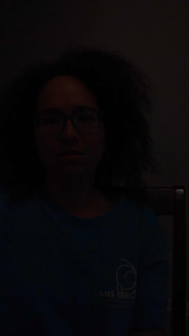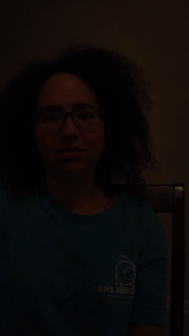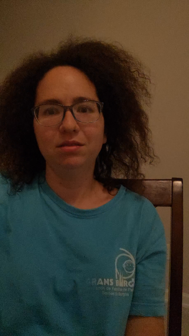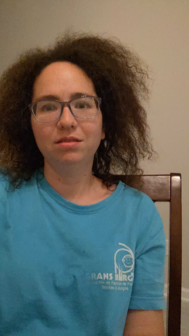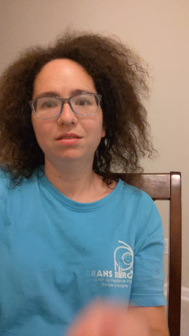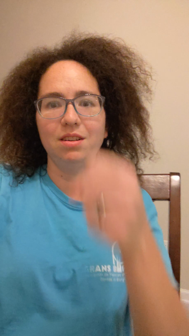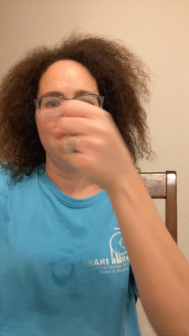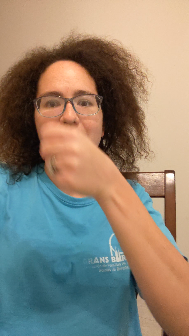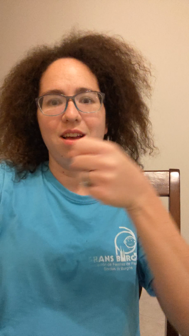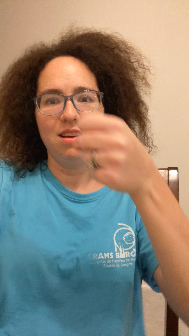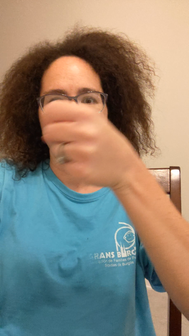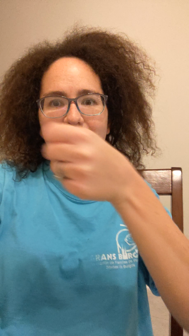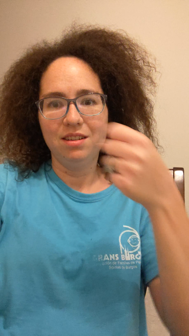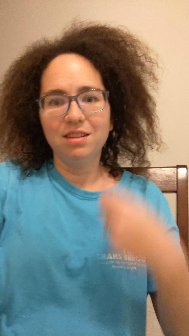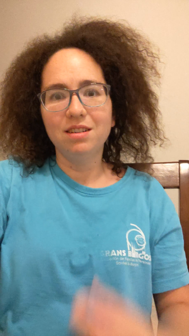coffee